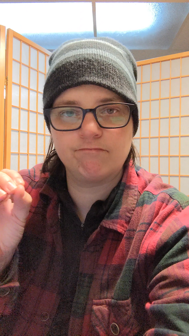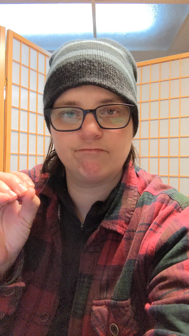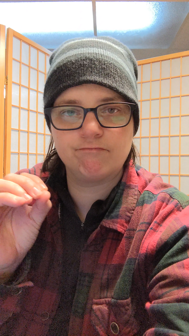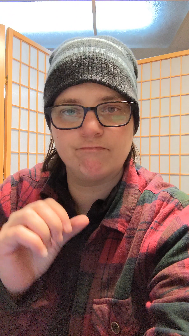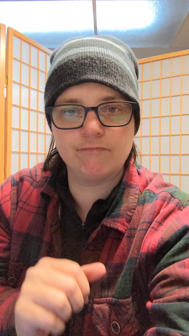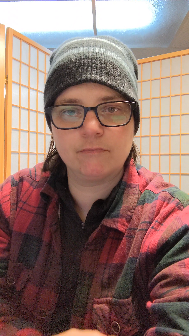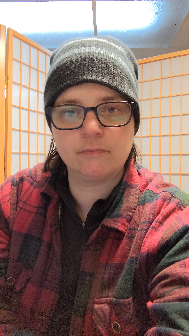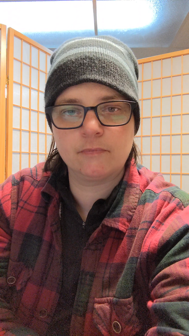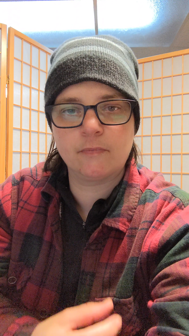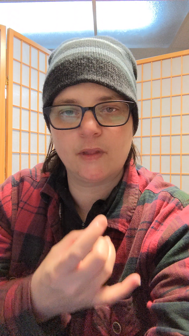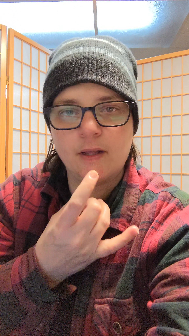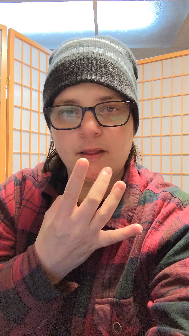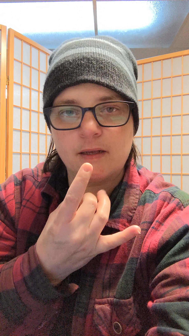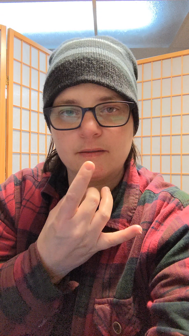light bulb